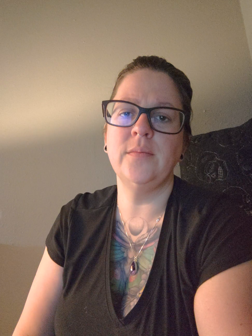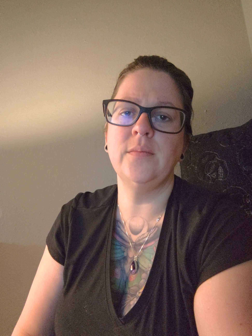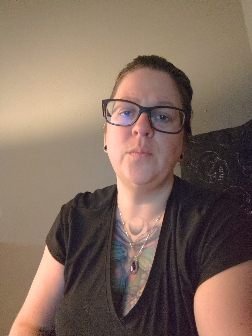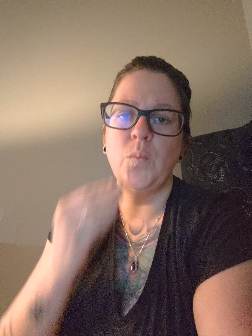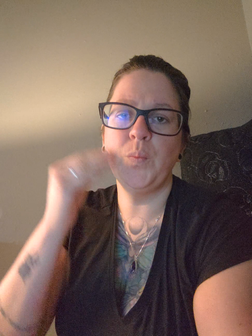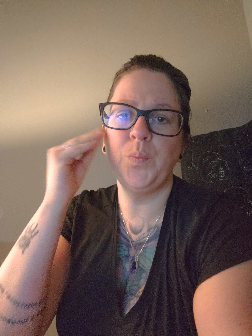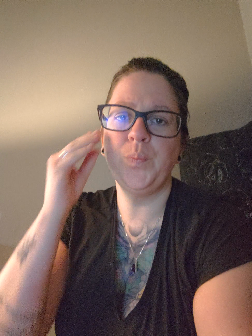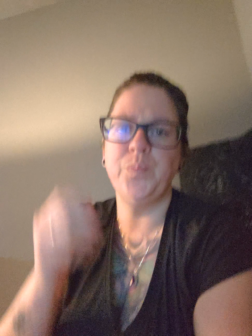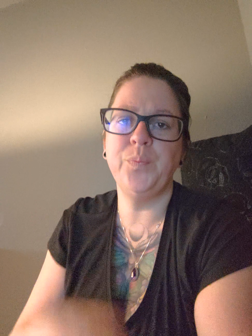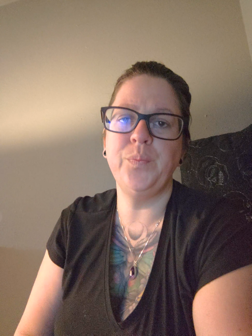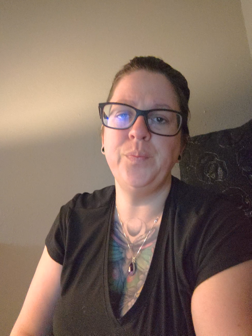home